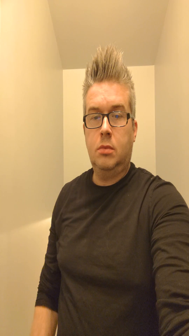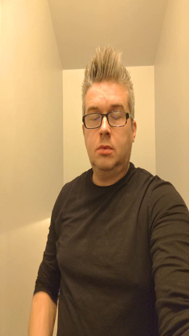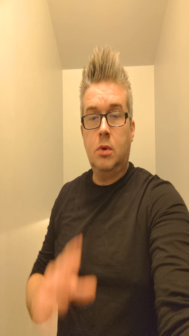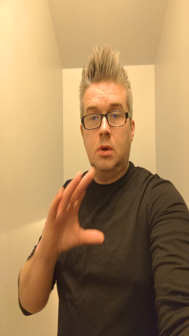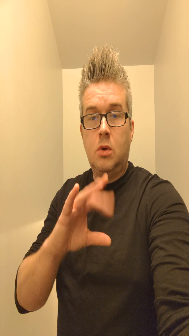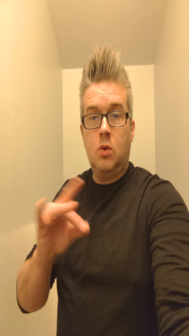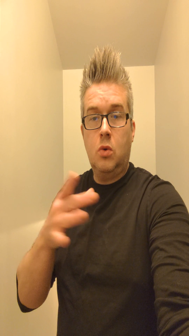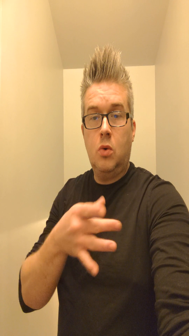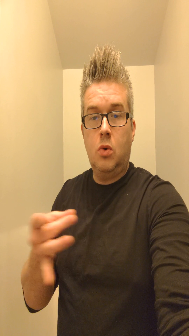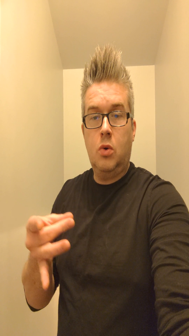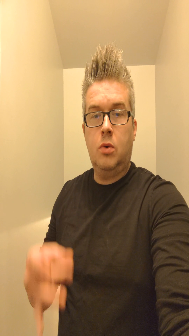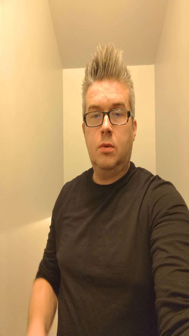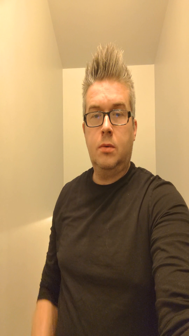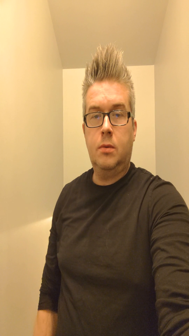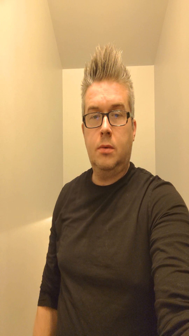story